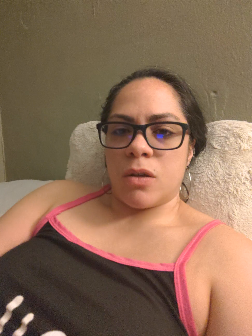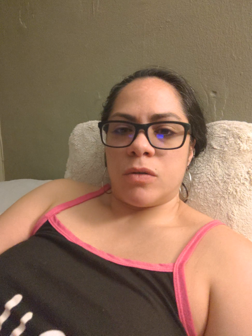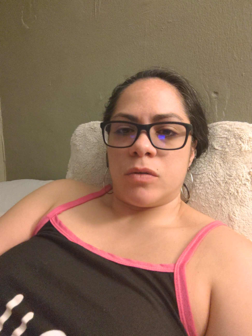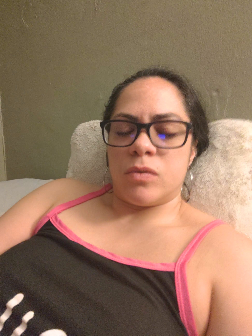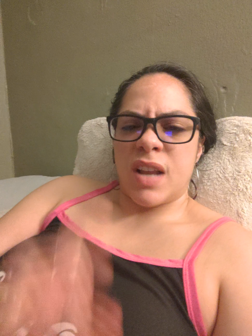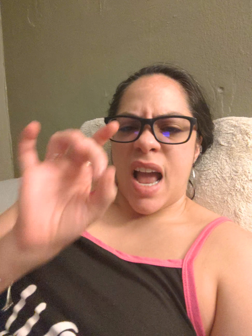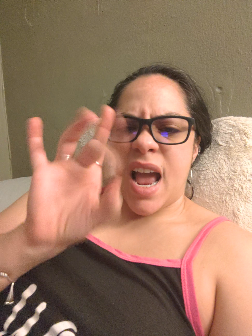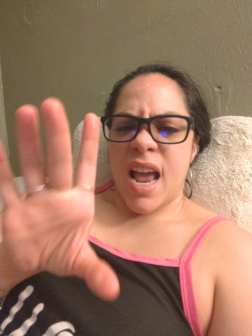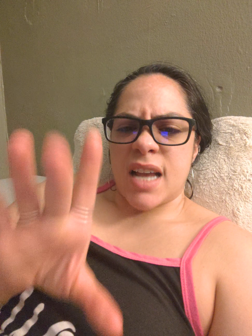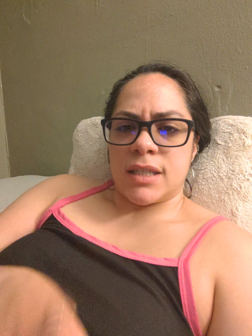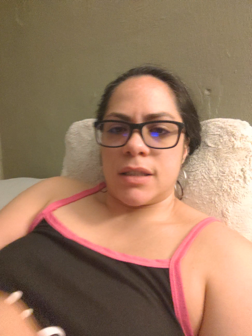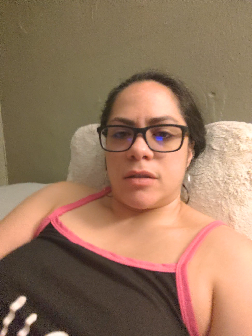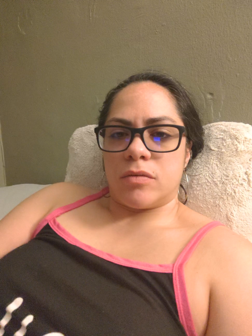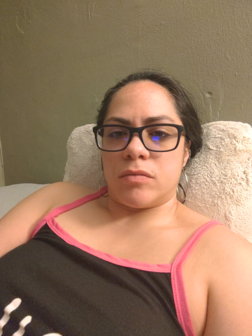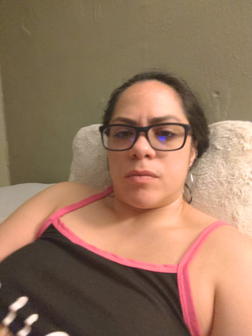hate